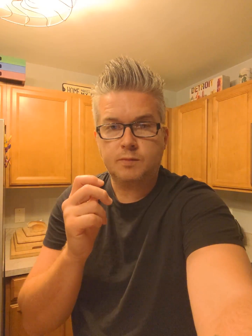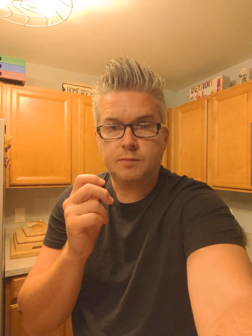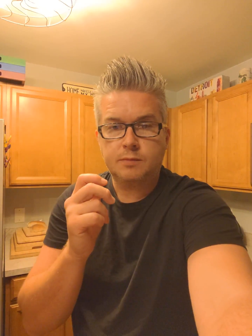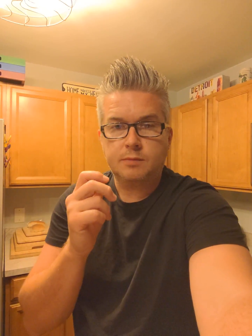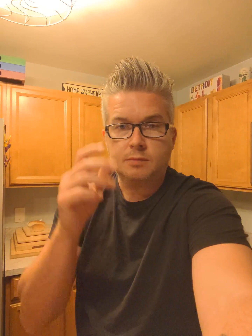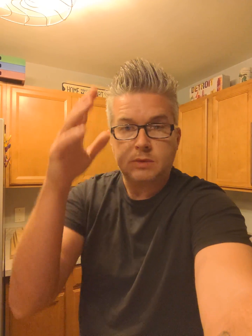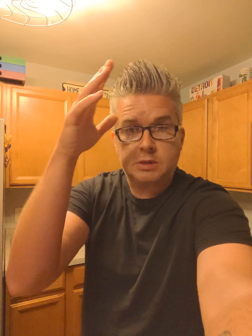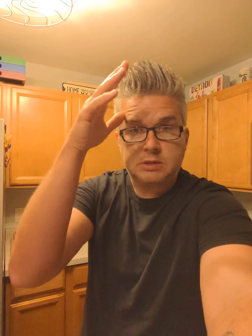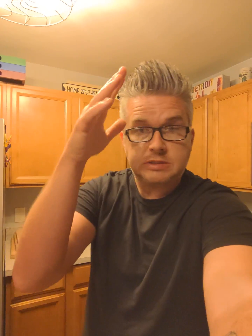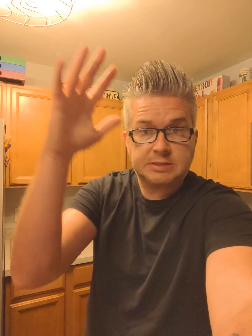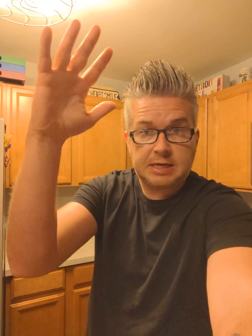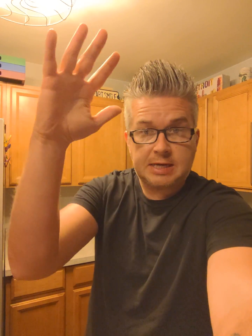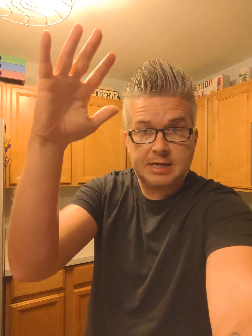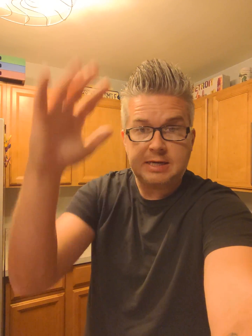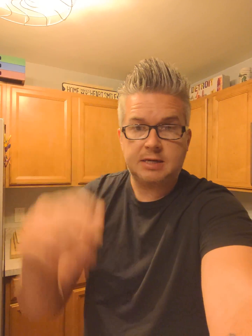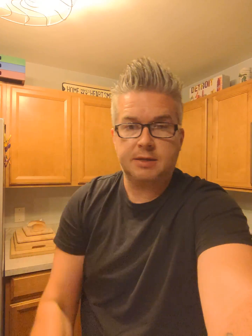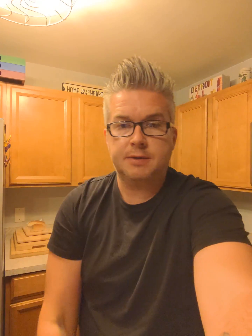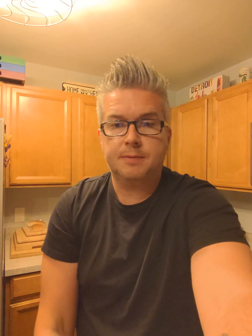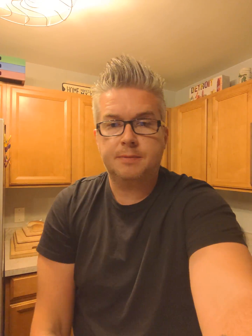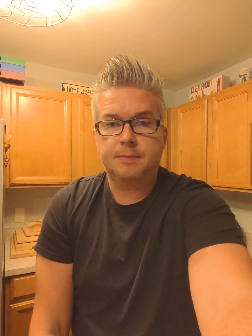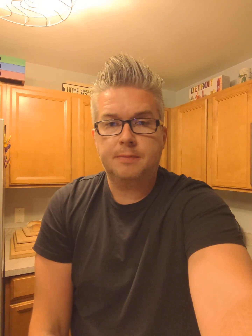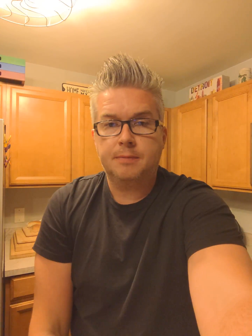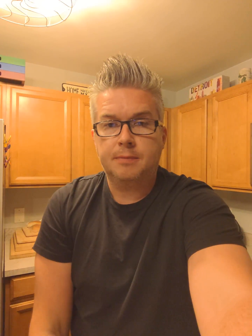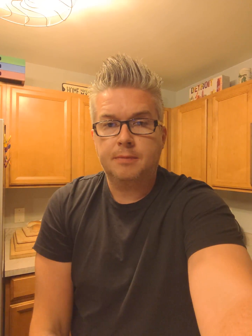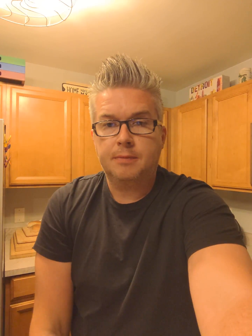moose